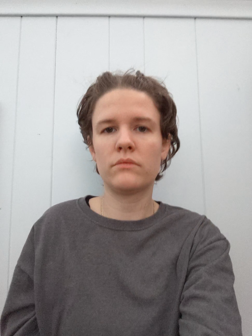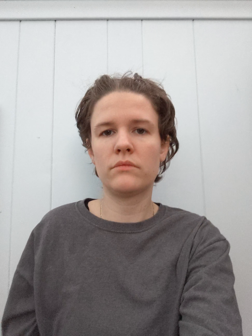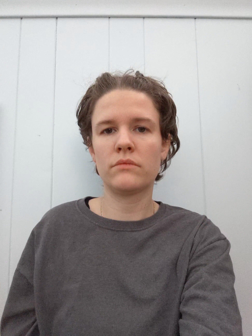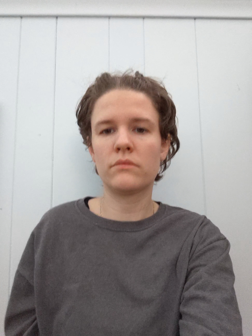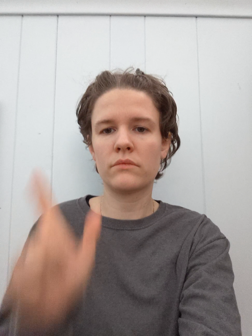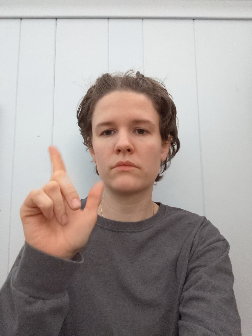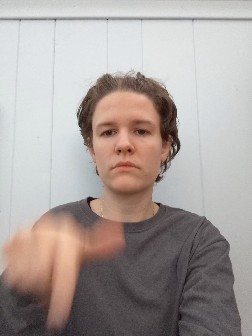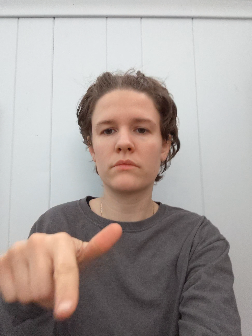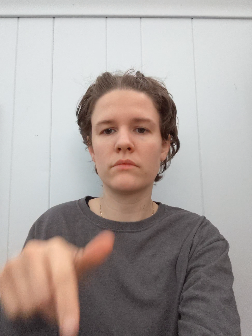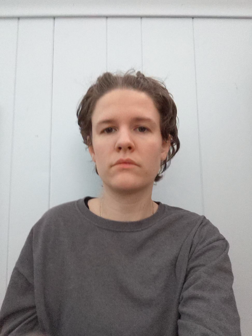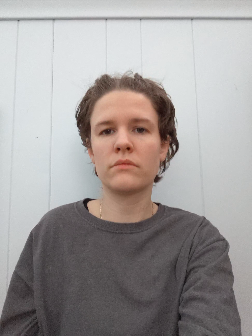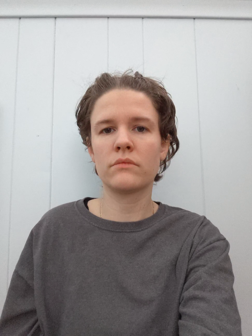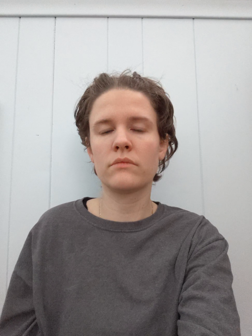later